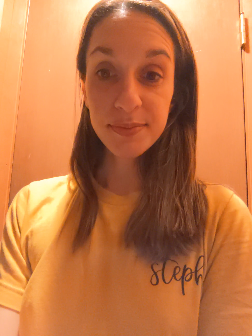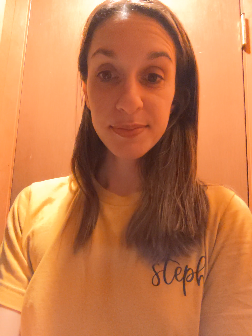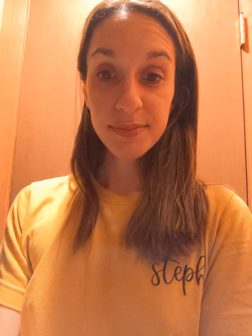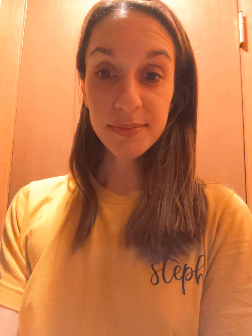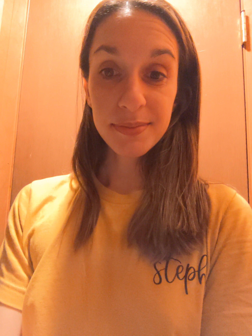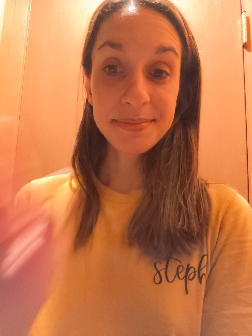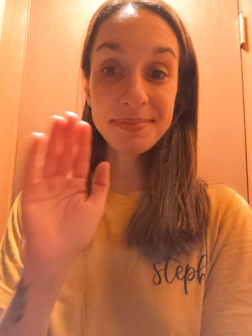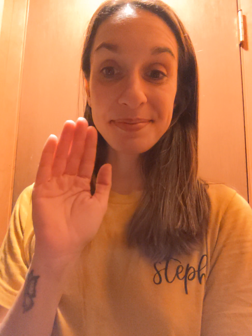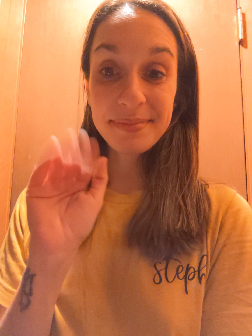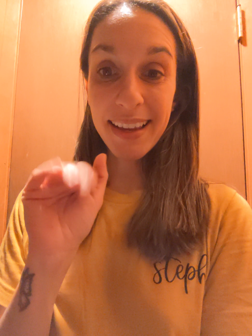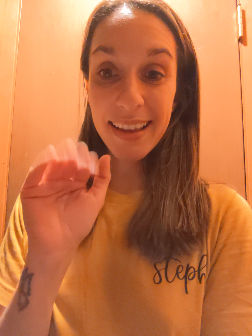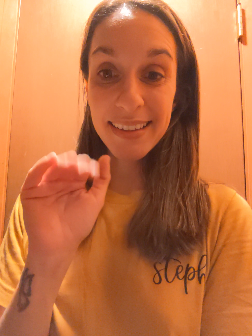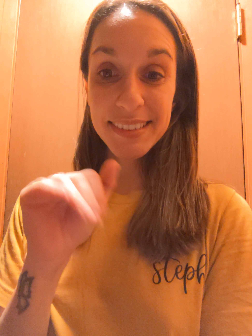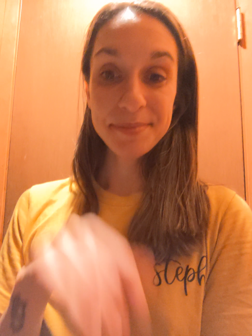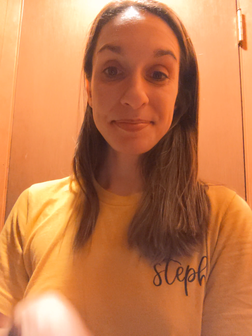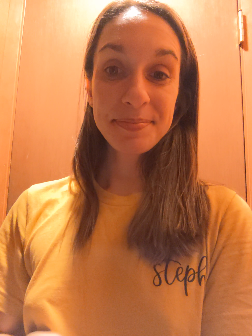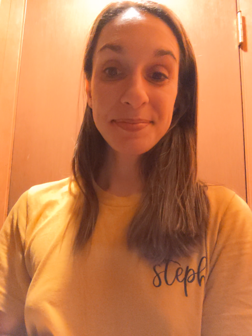bye